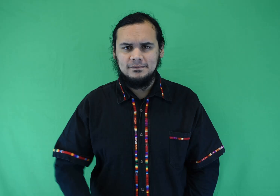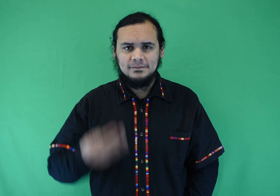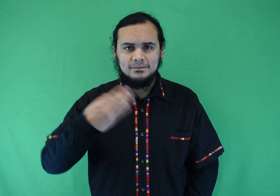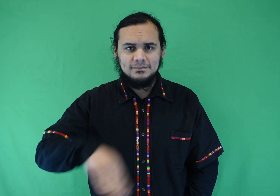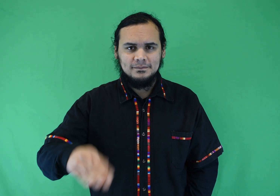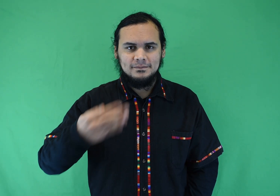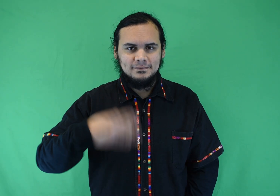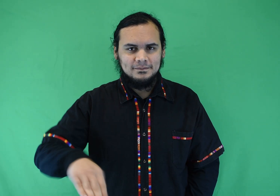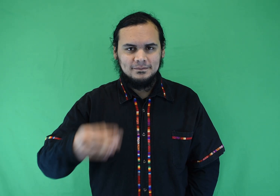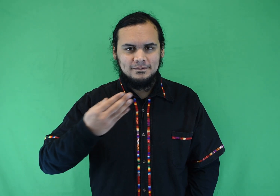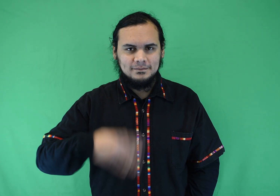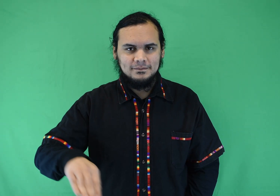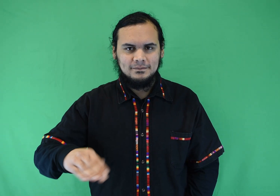baño